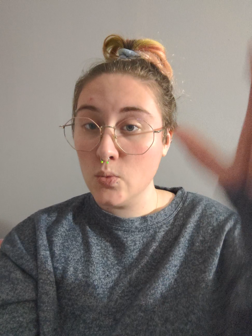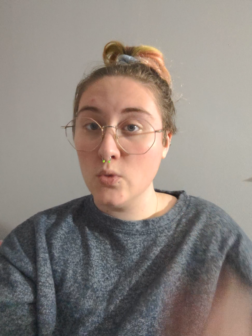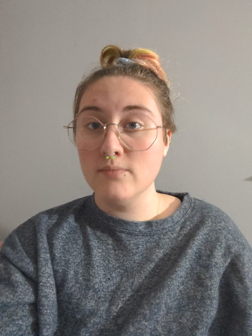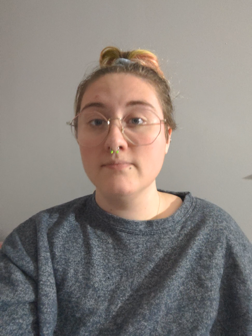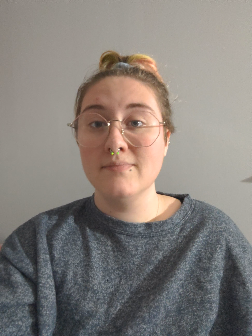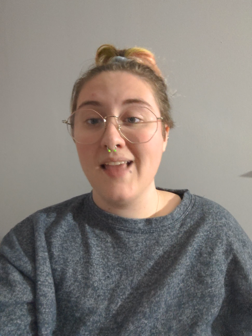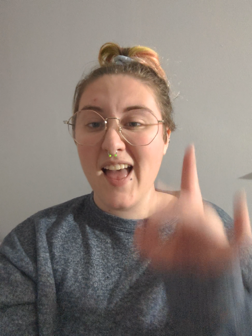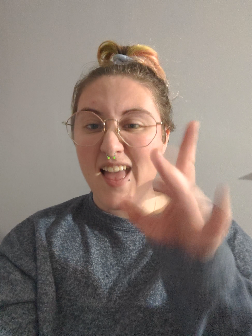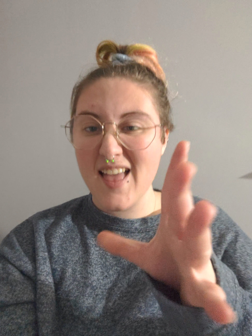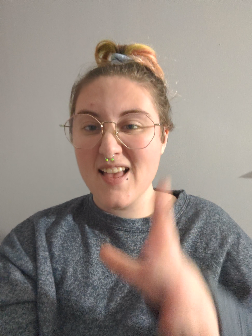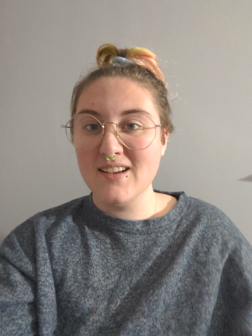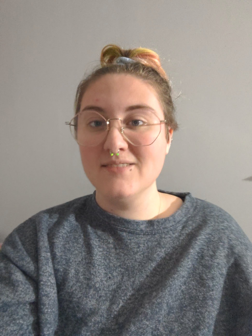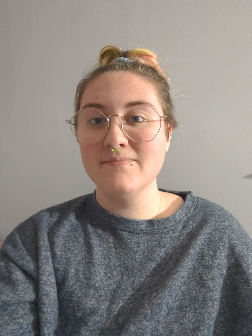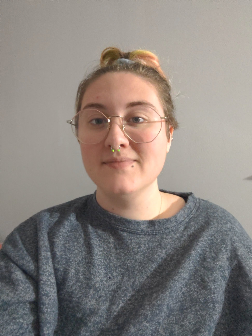hate